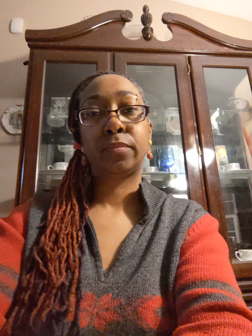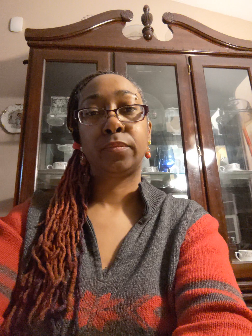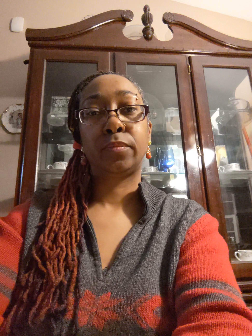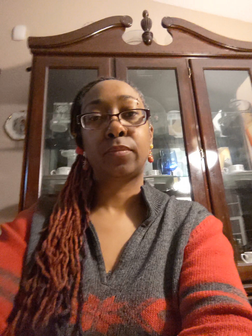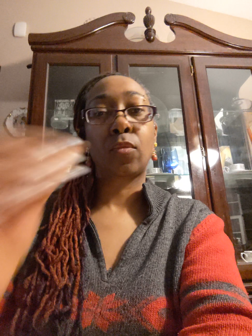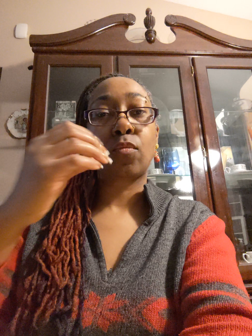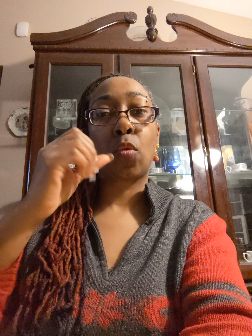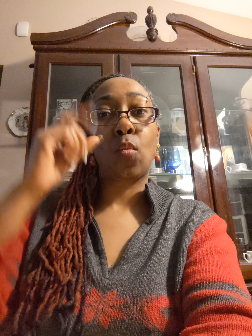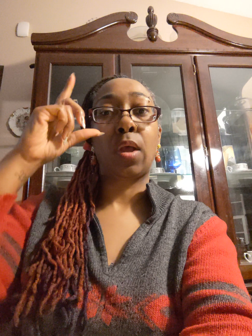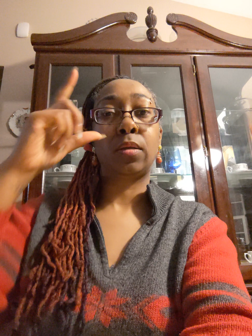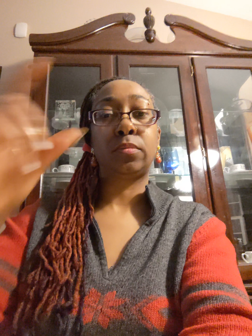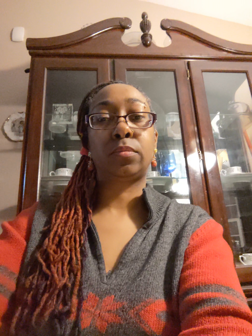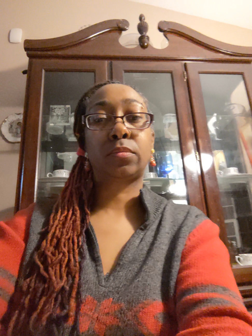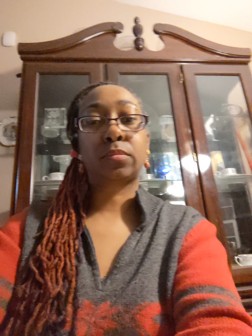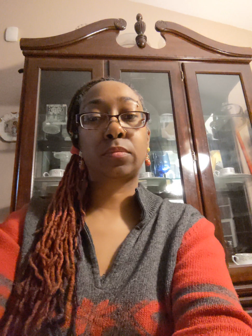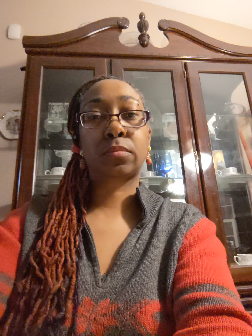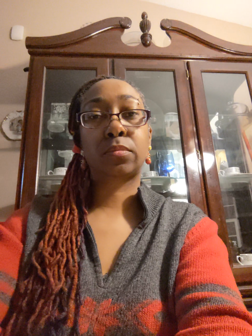wake